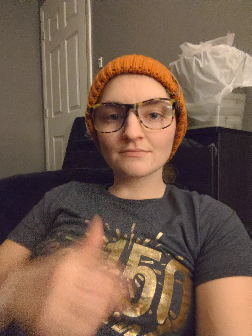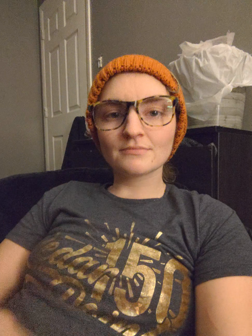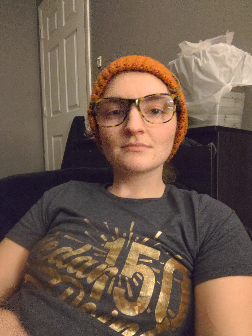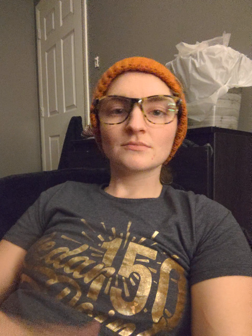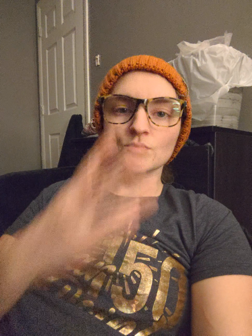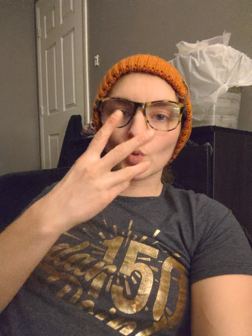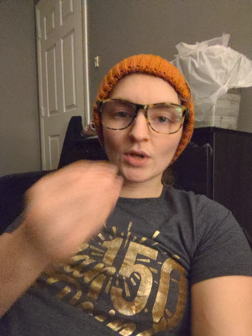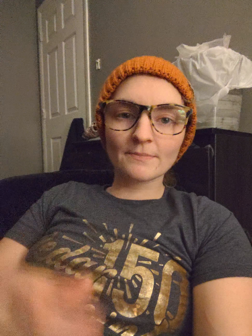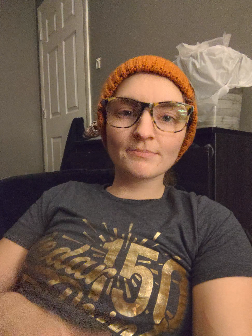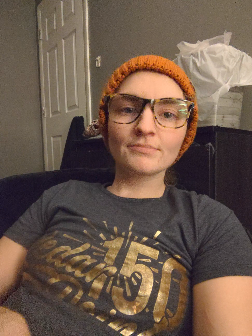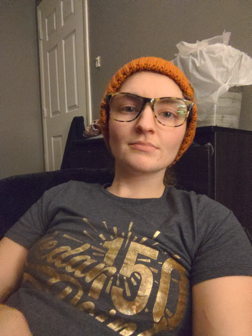wolf